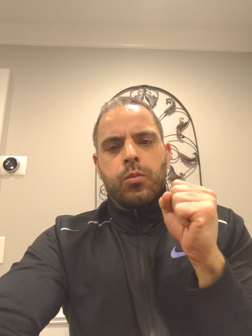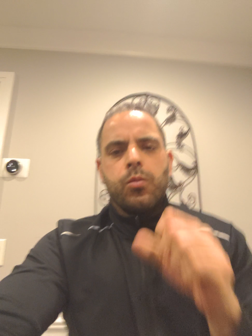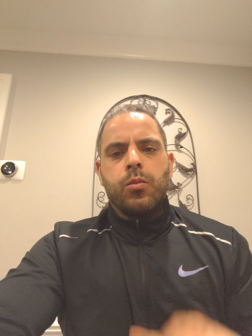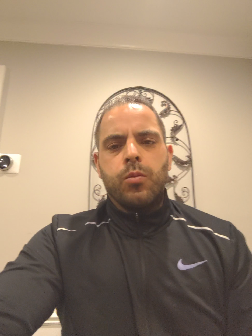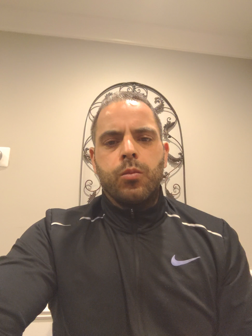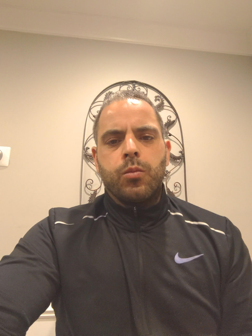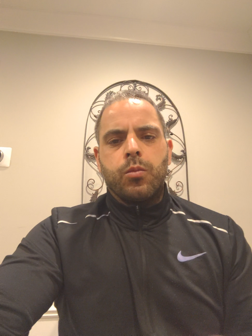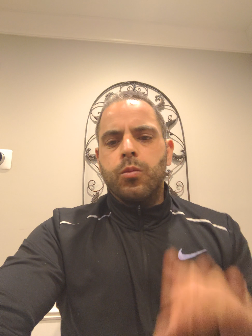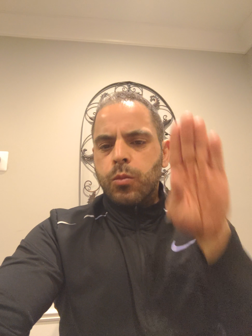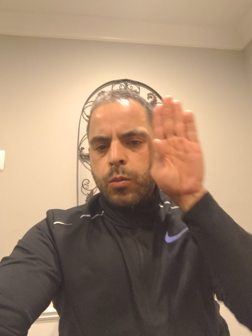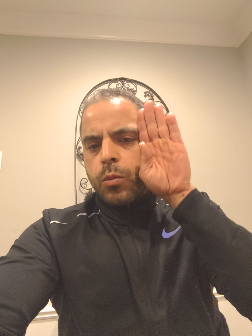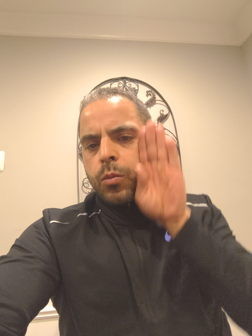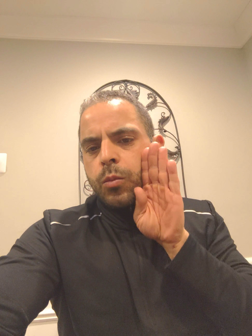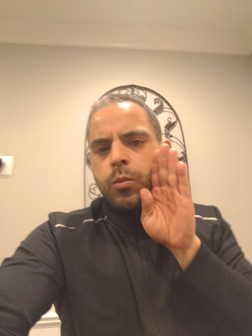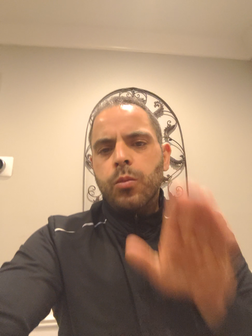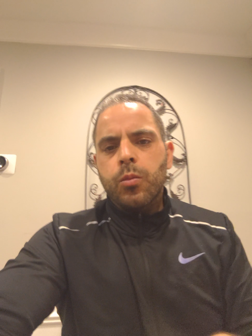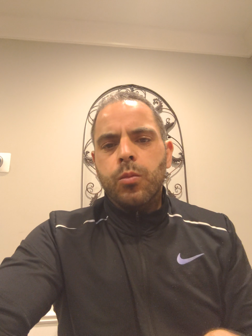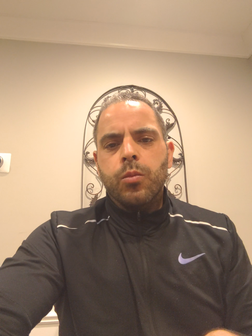brown